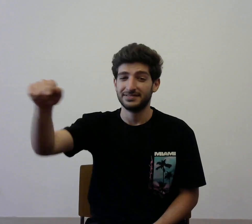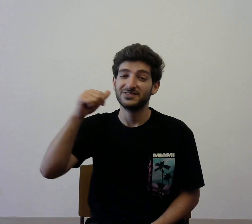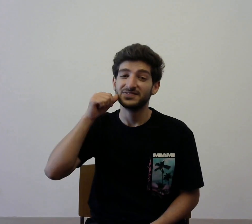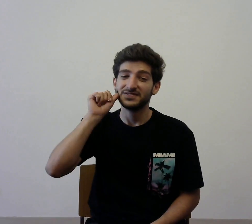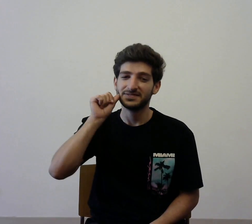dünən